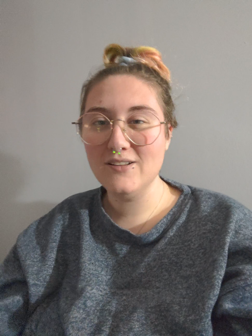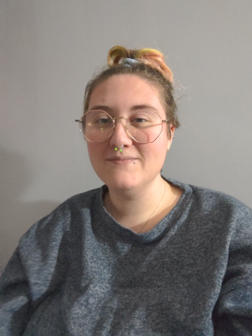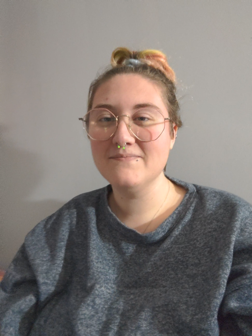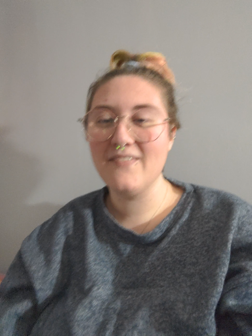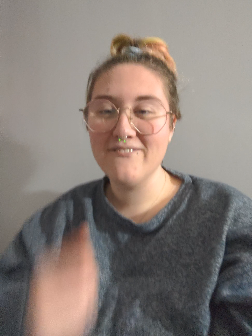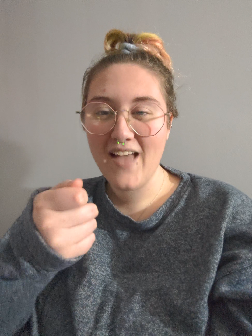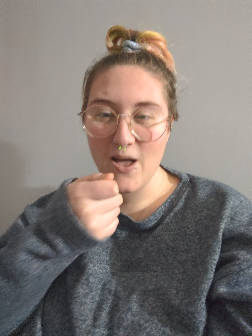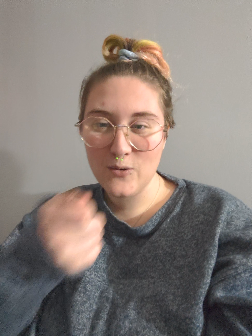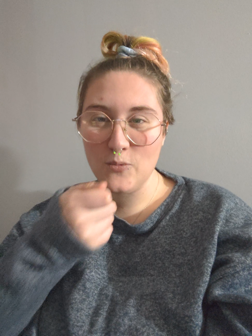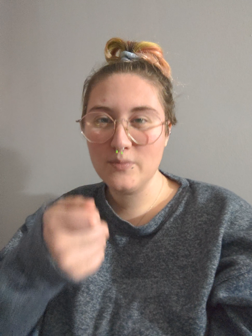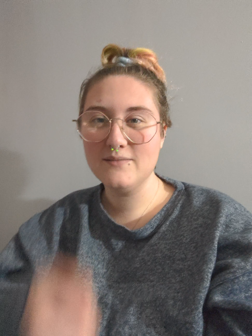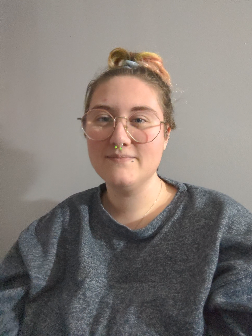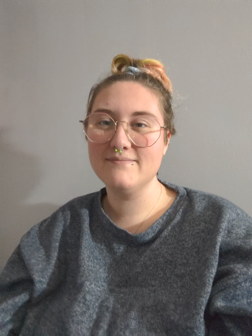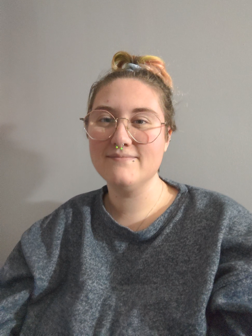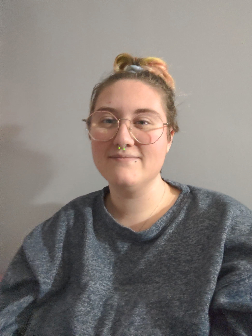vacuum